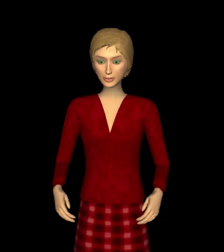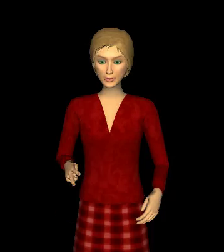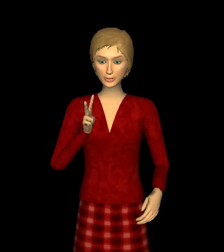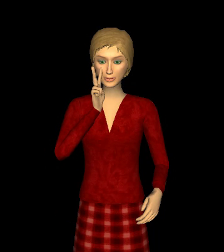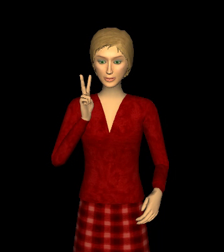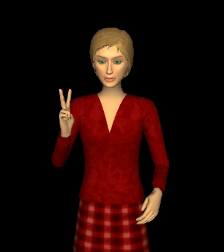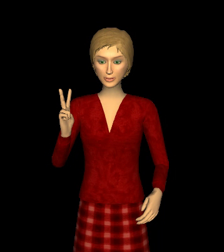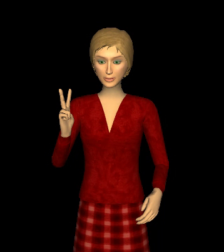يشاهد